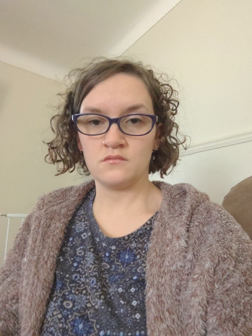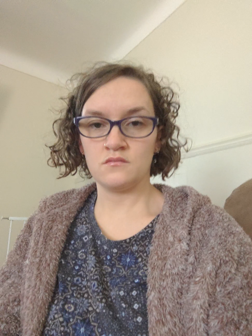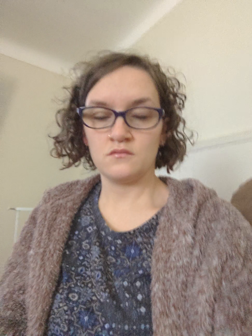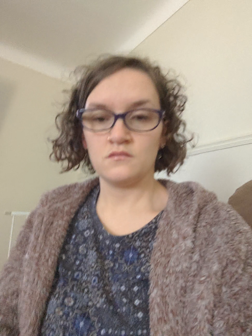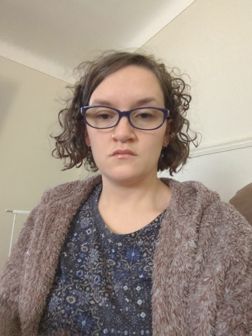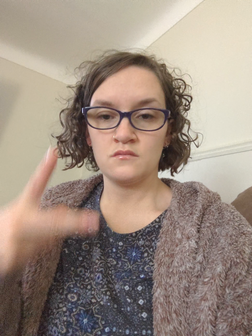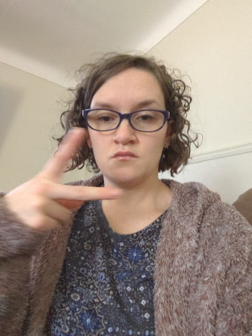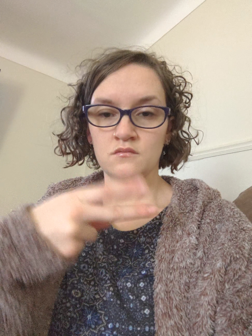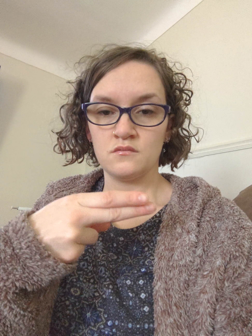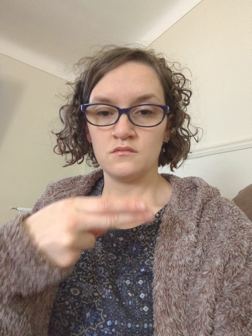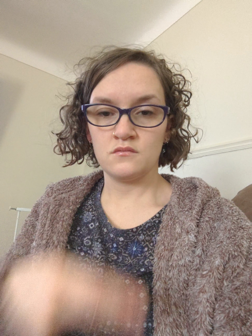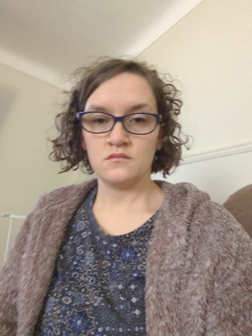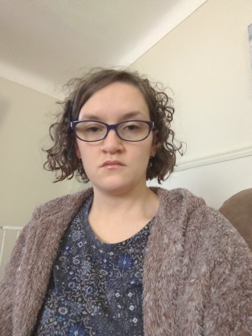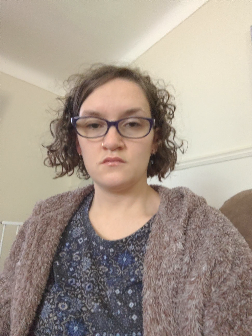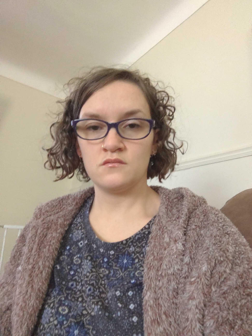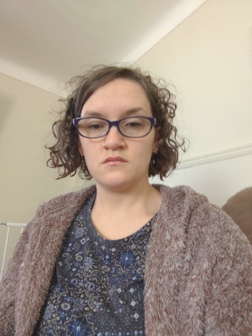cut